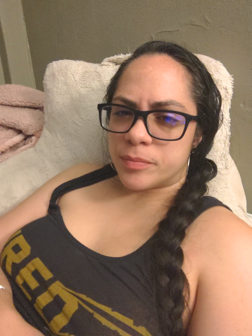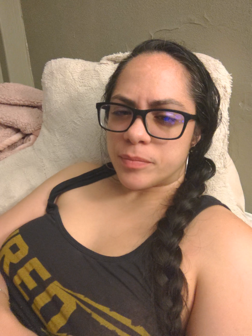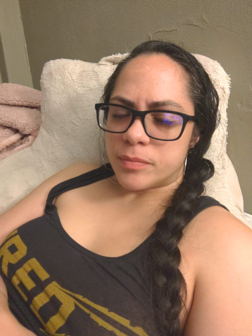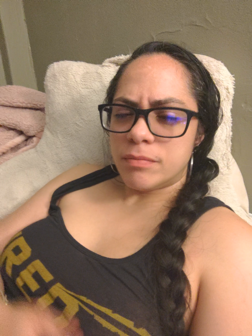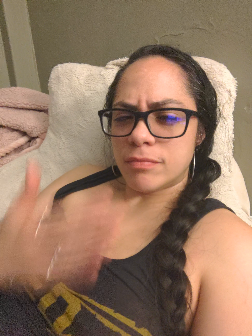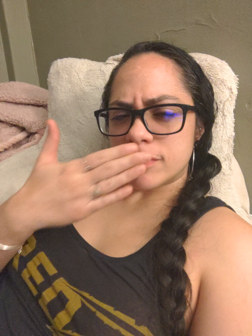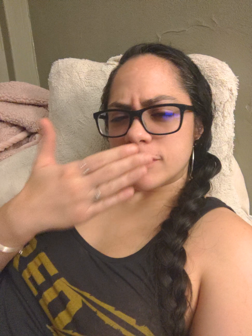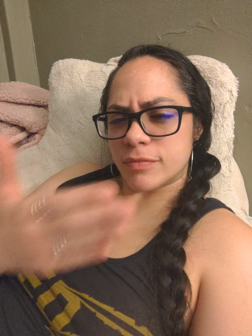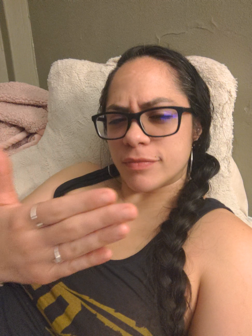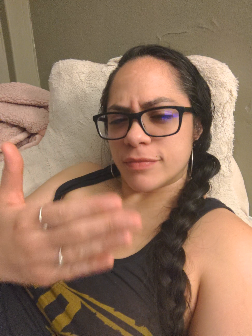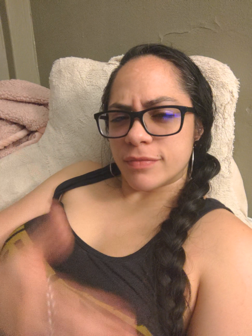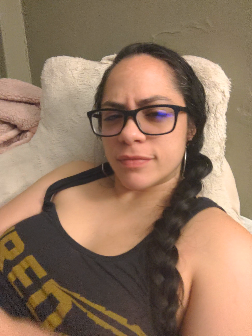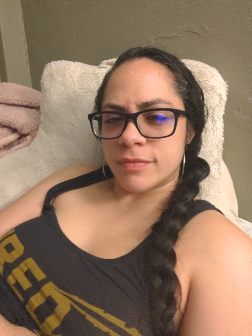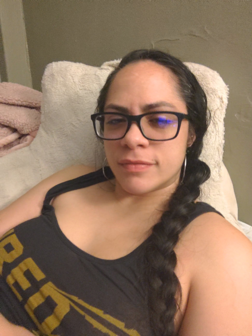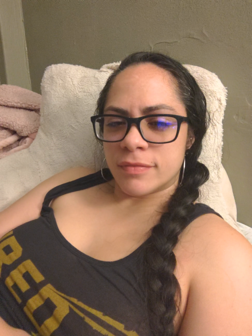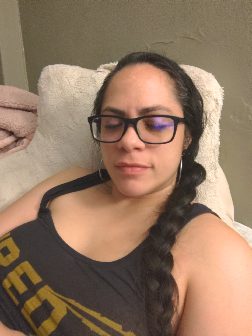thank you